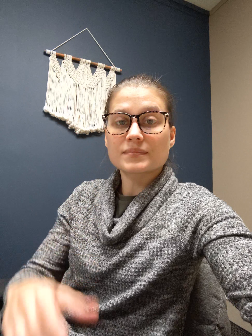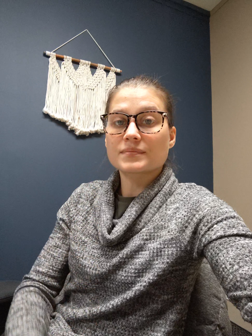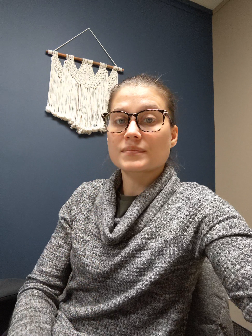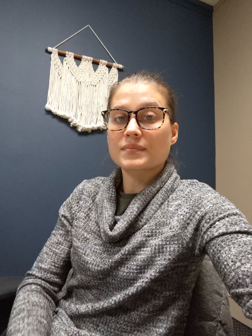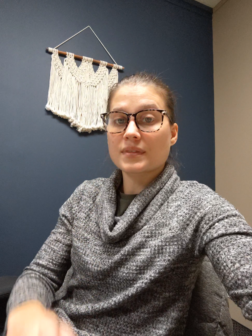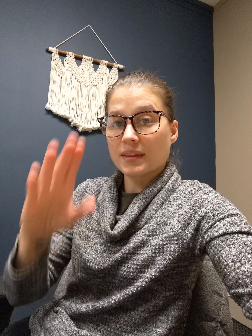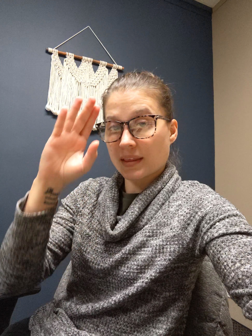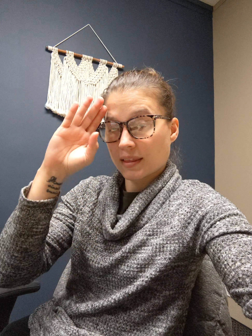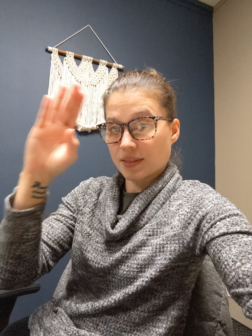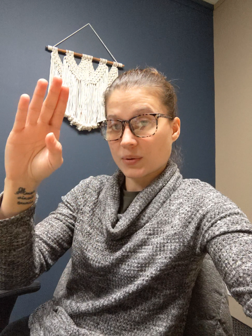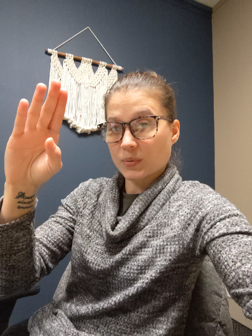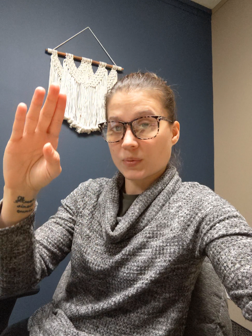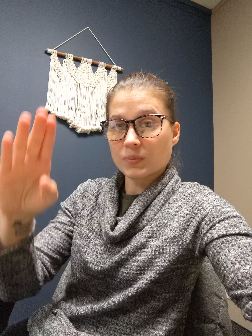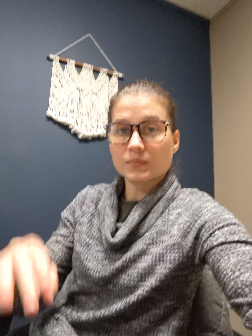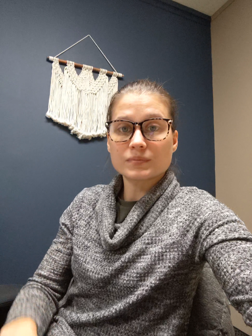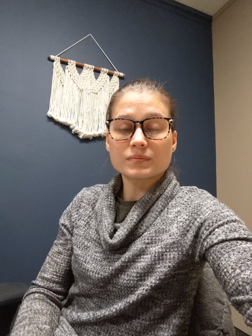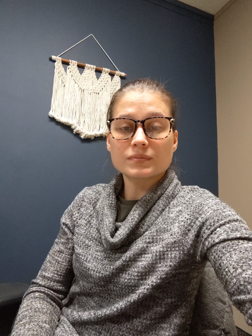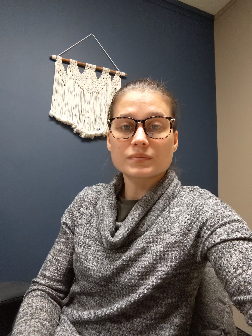hello